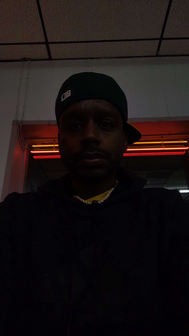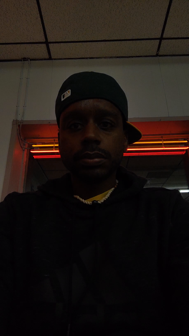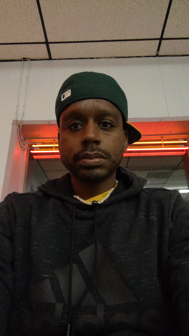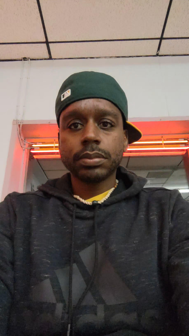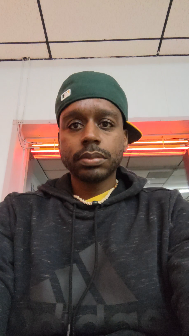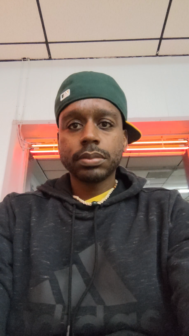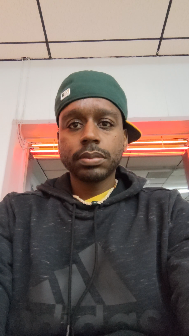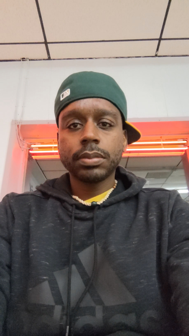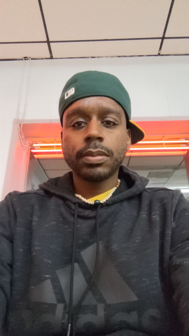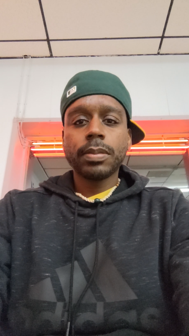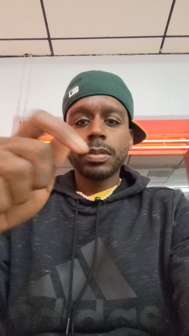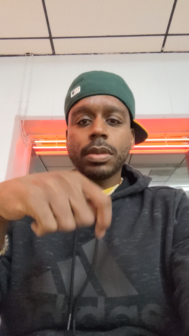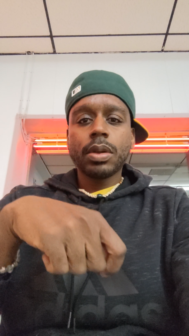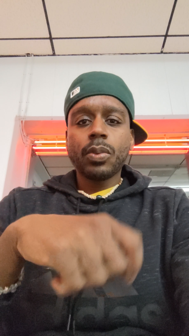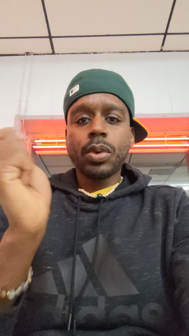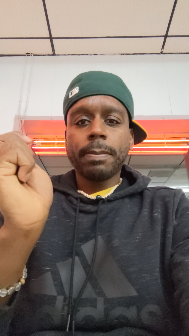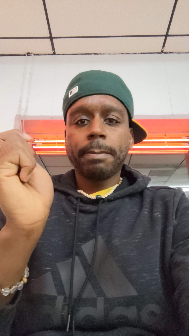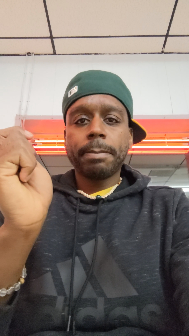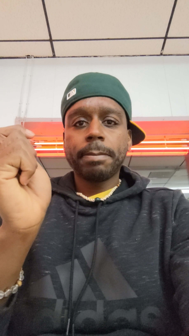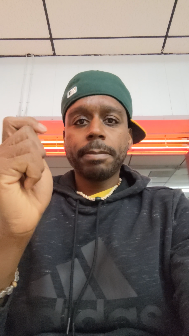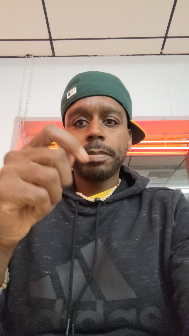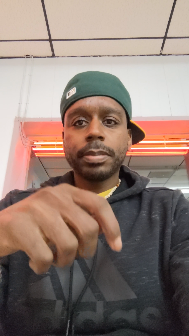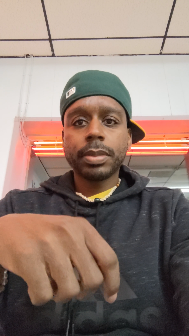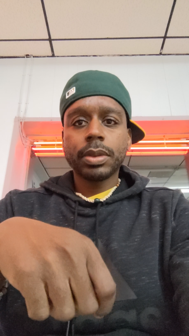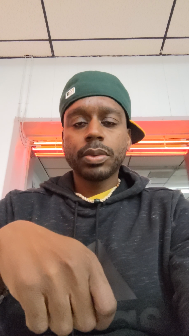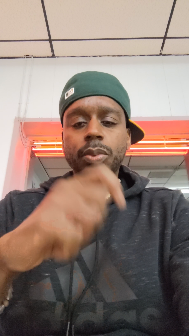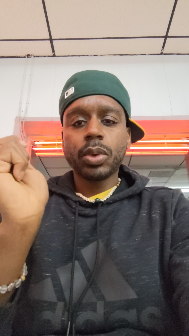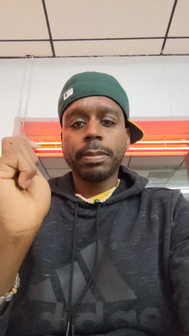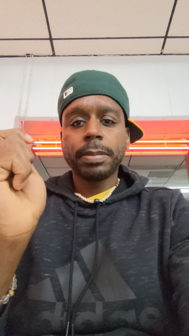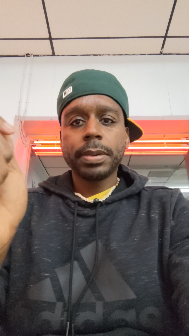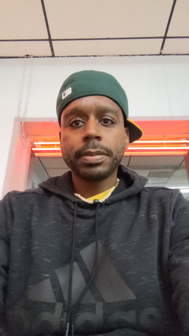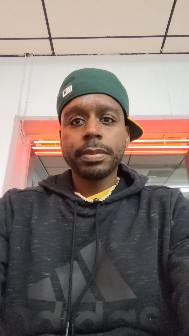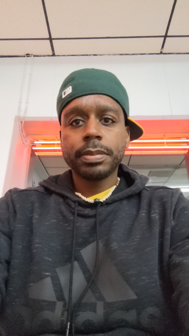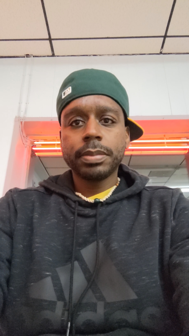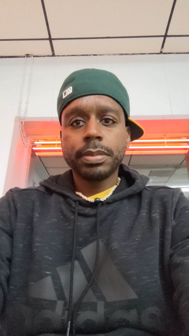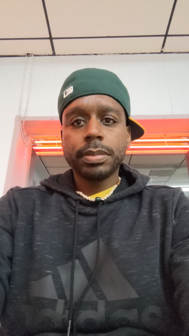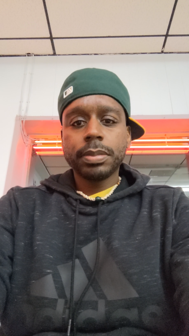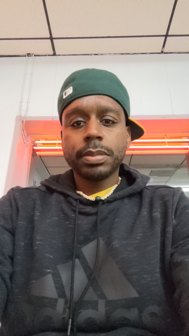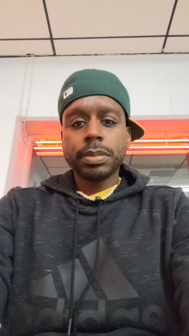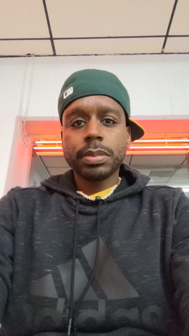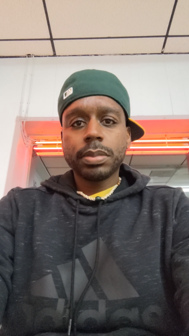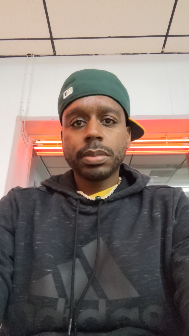rip